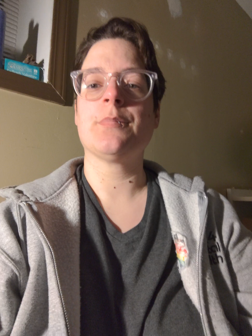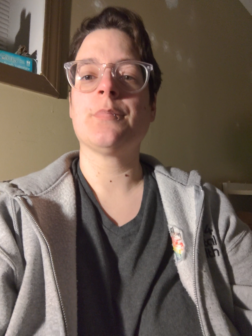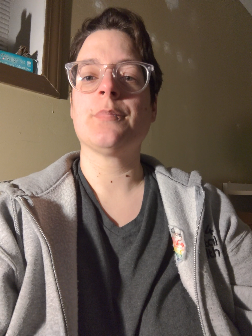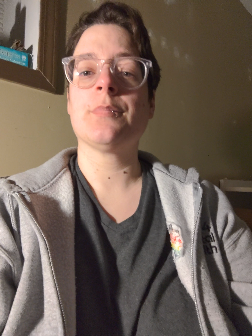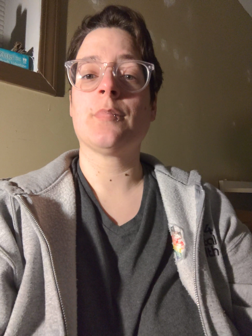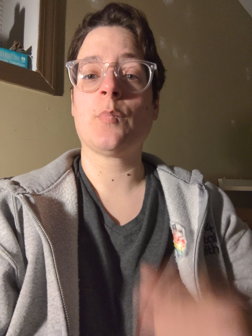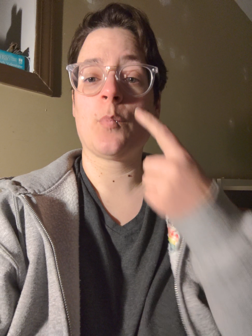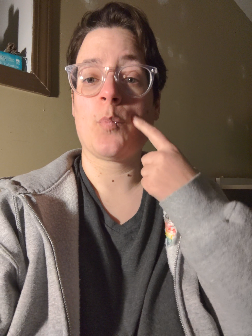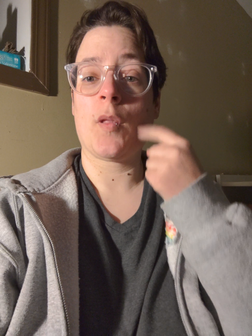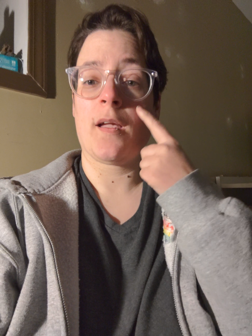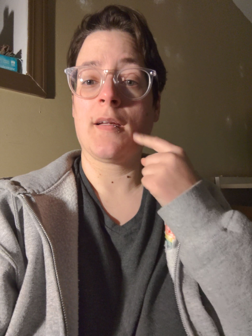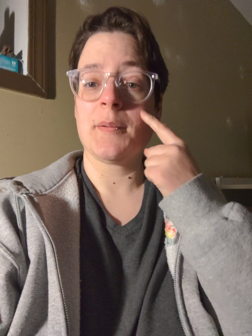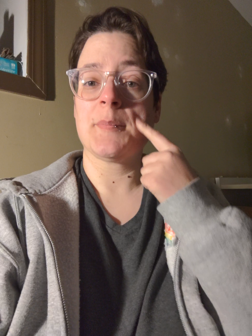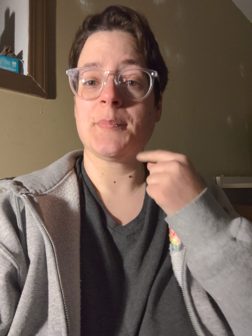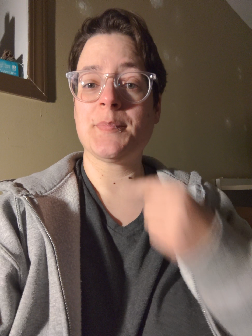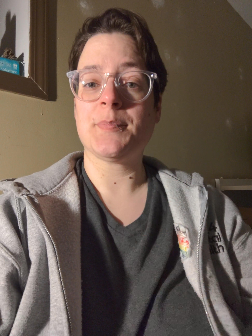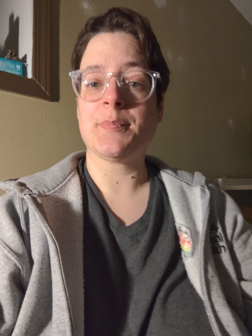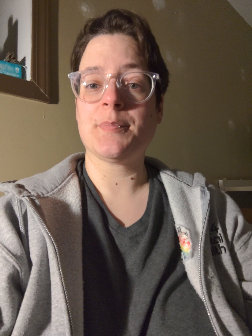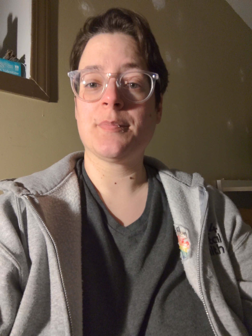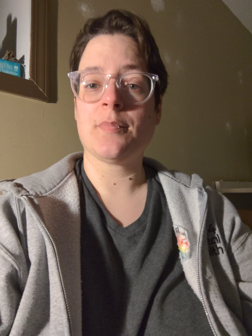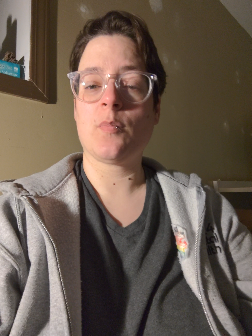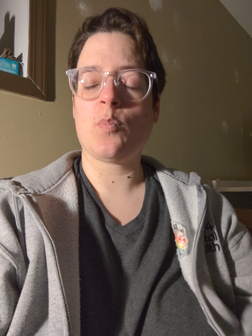cry